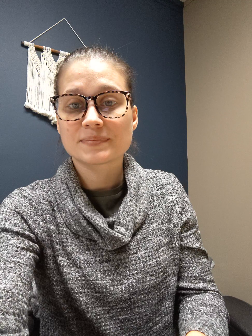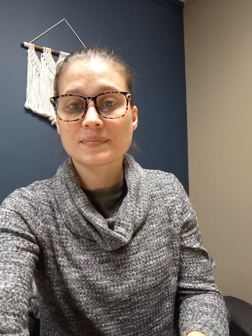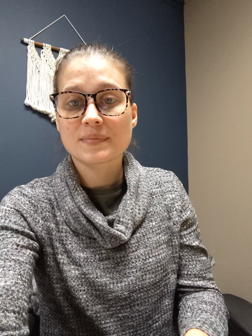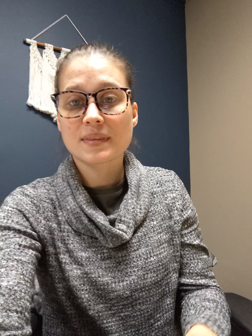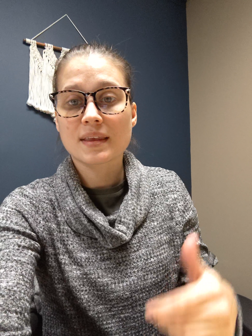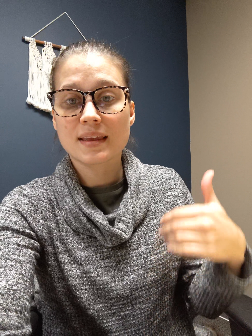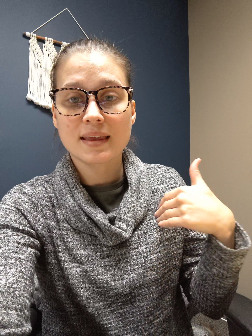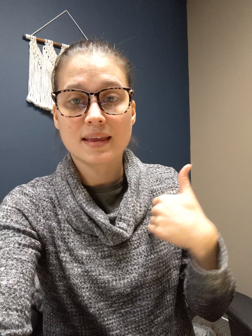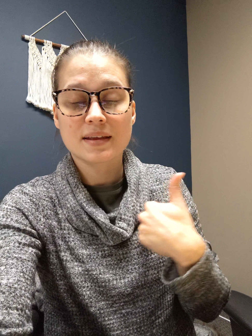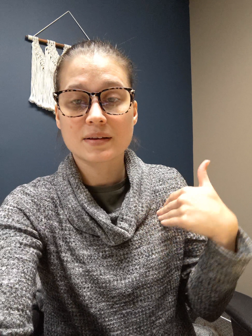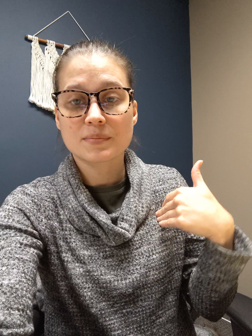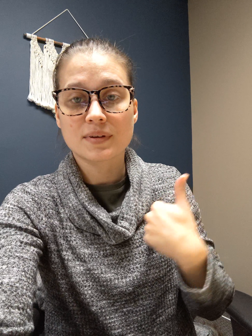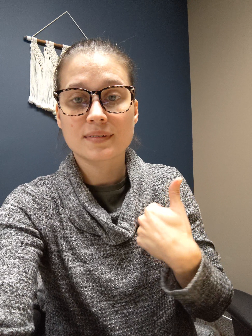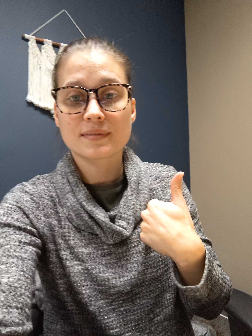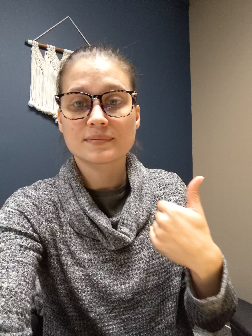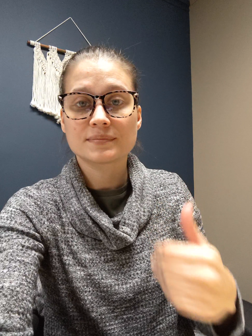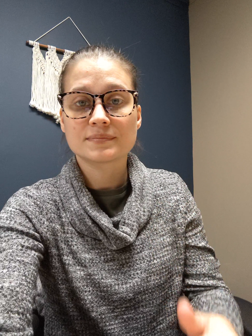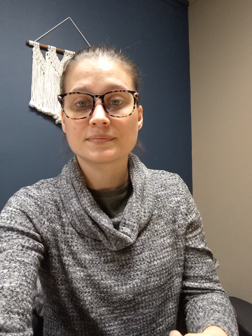animal